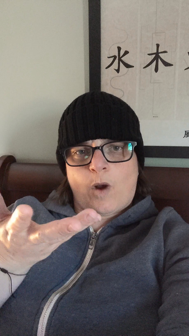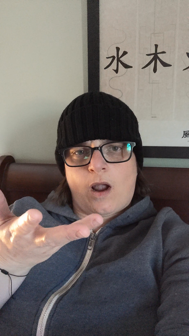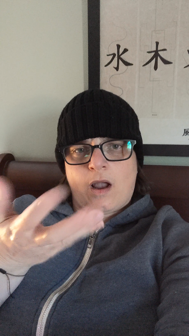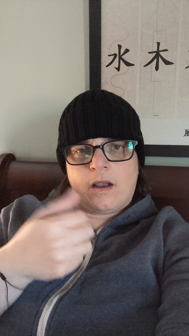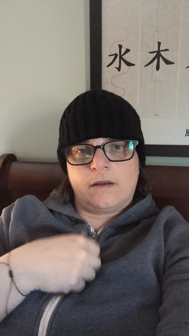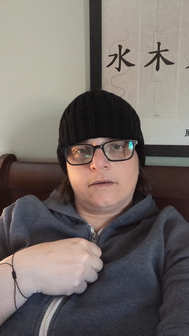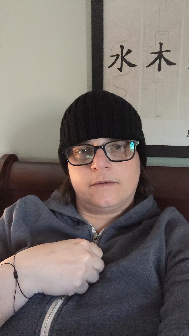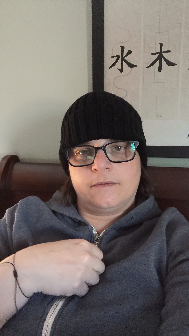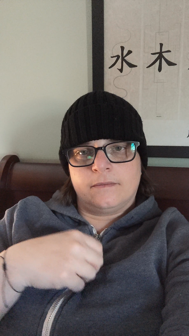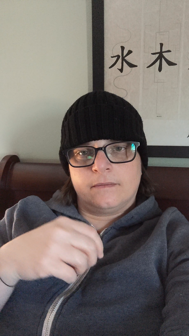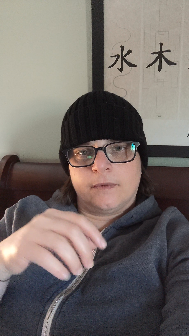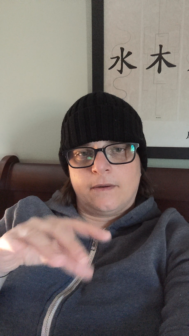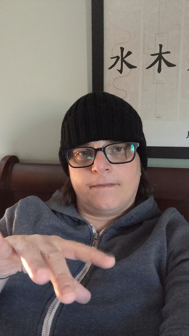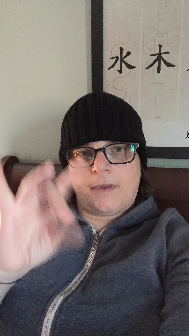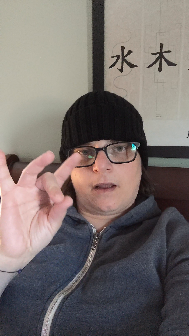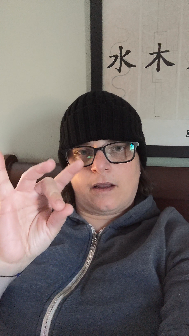pick